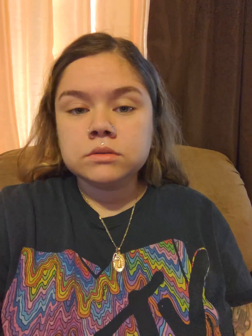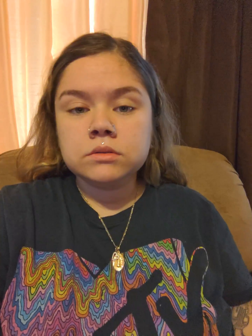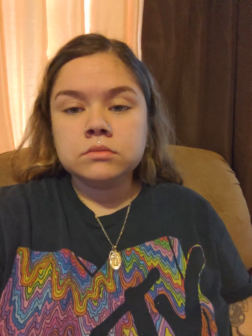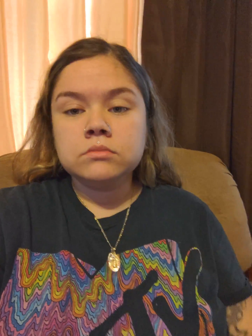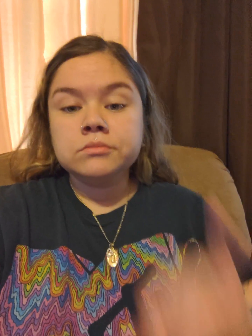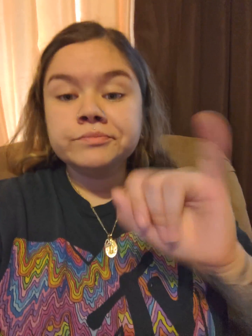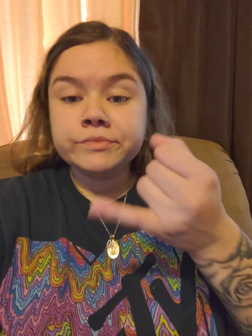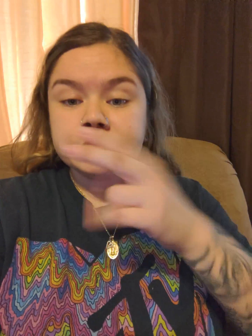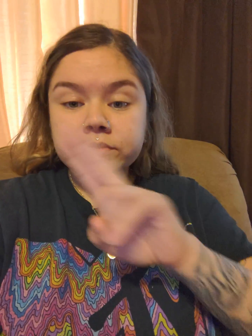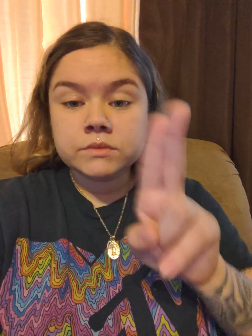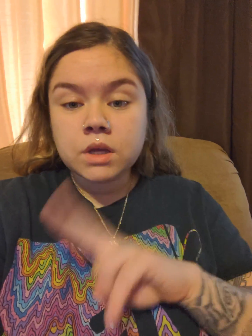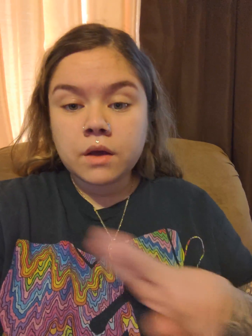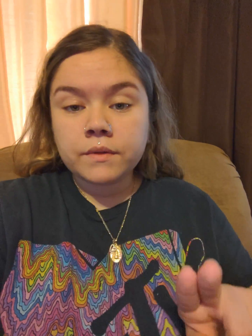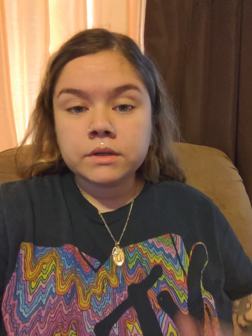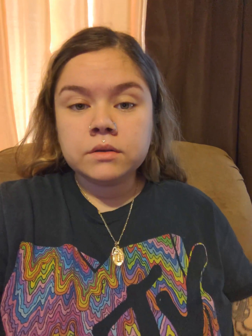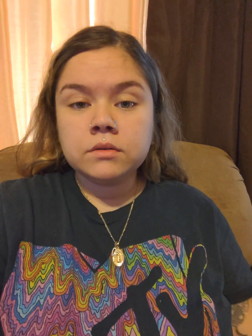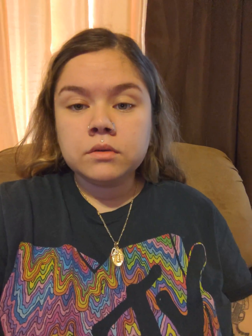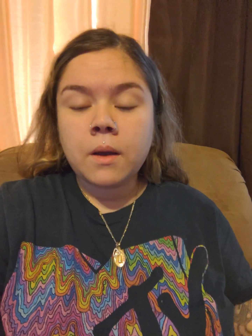jelly